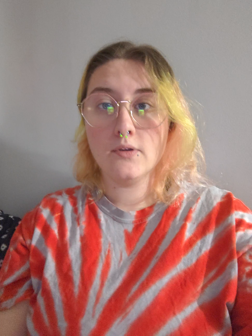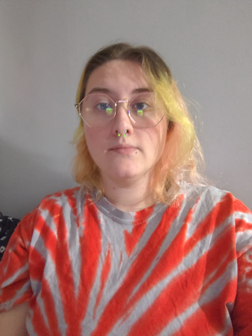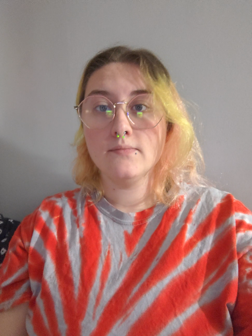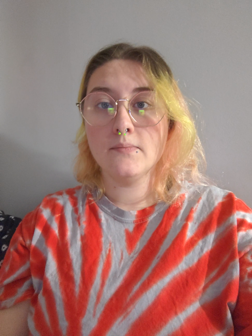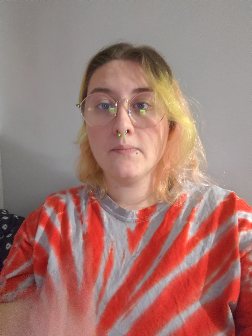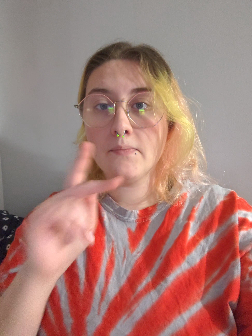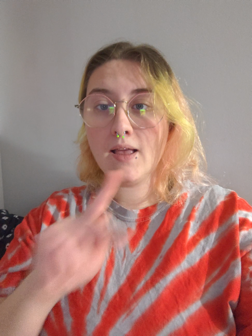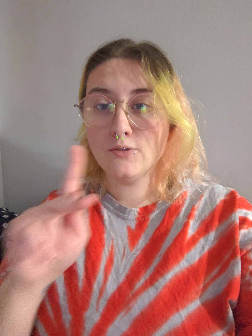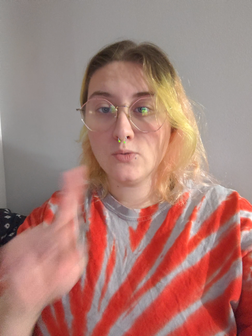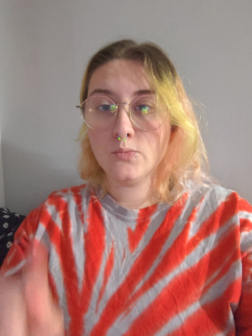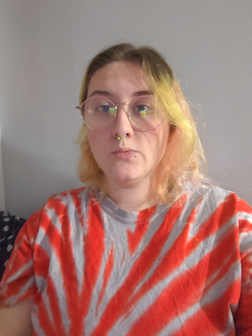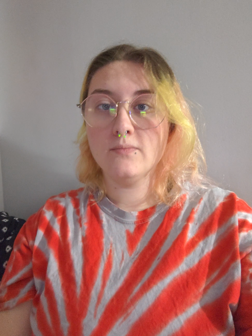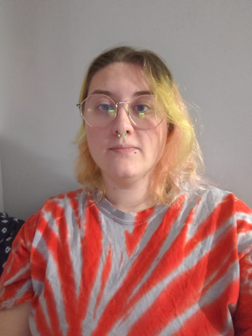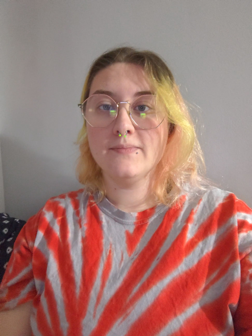pencil